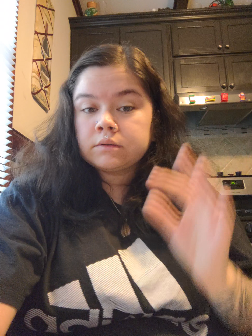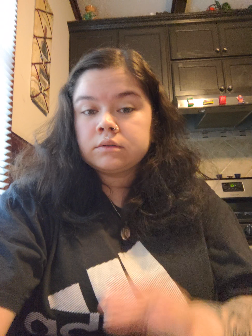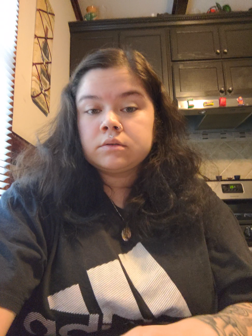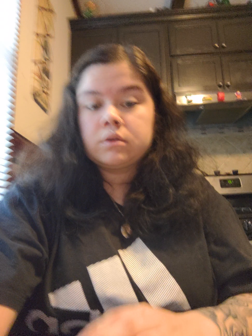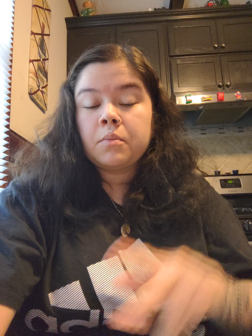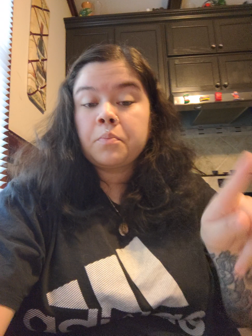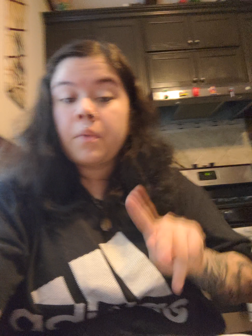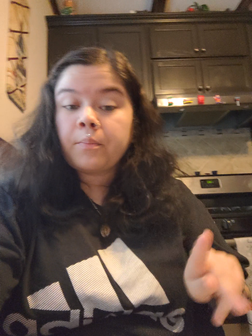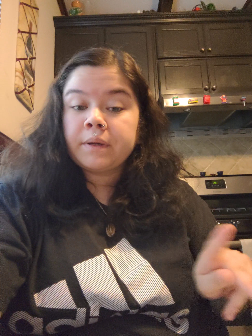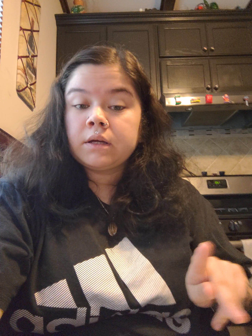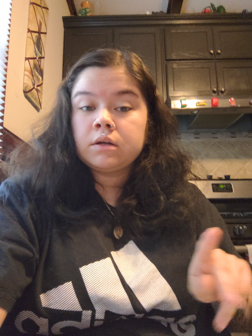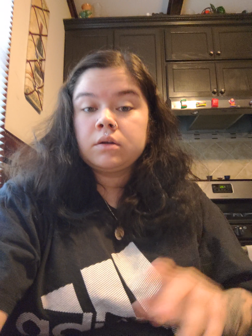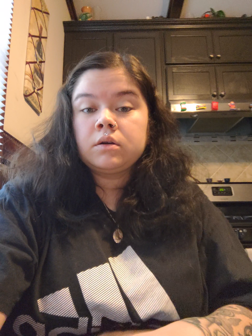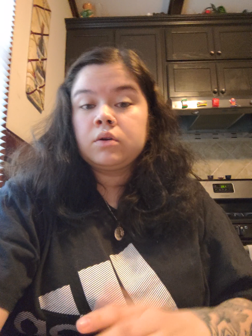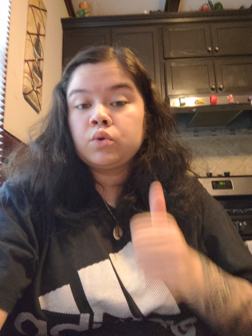puppy